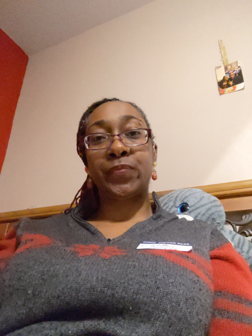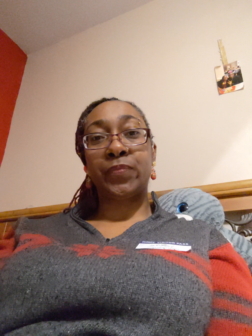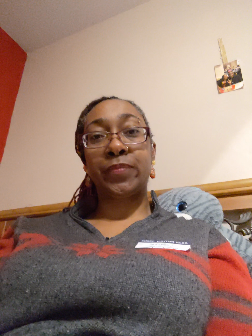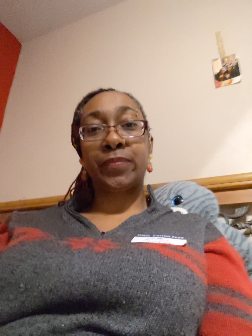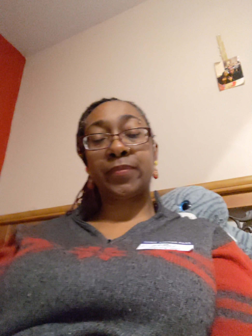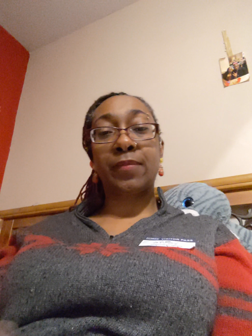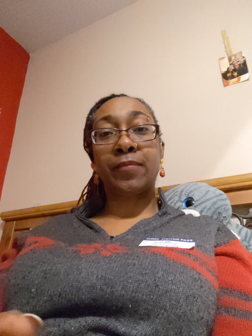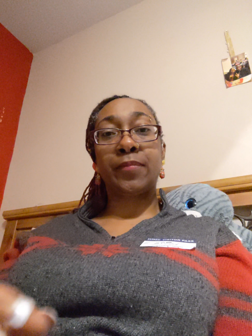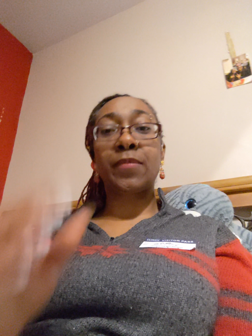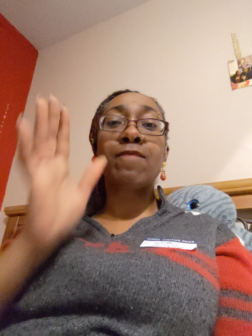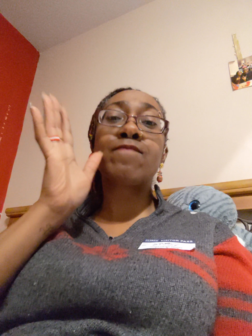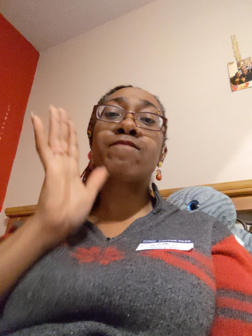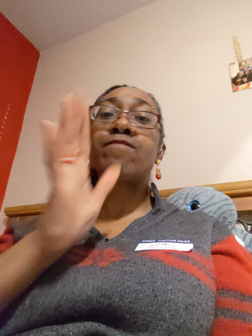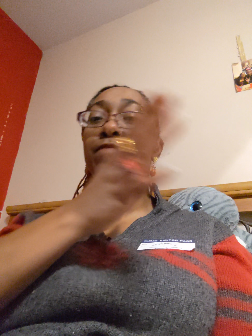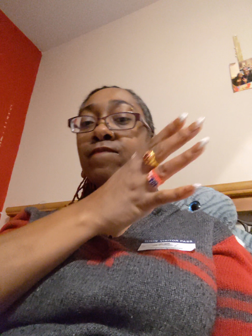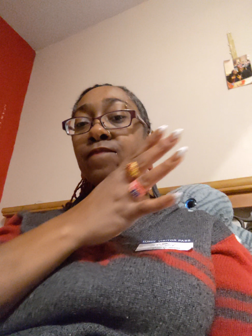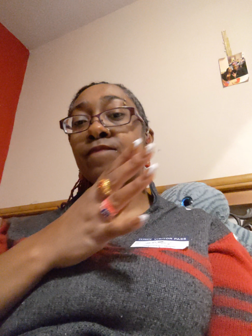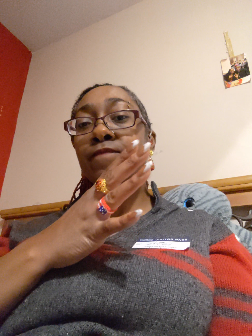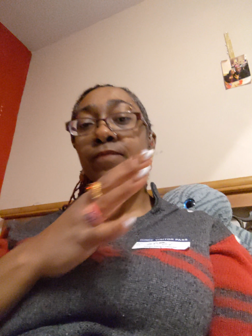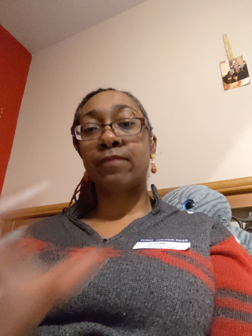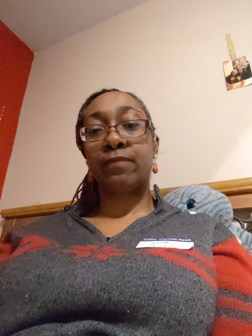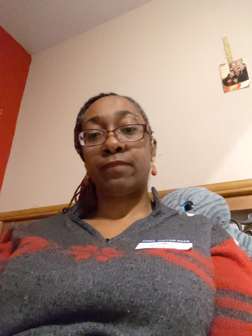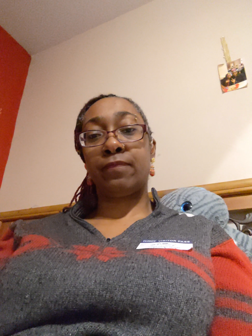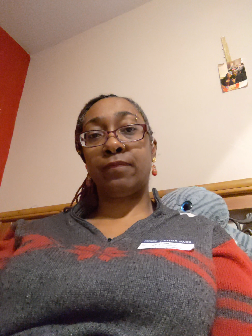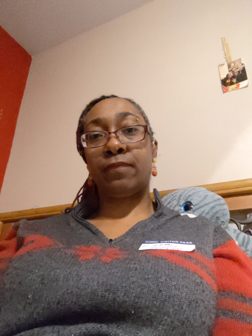farm